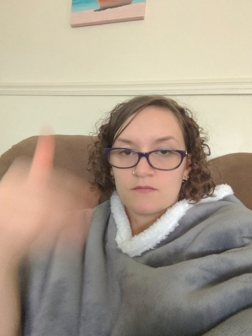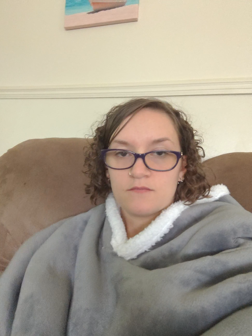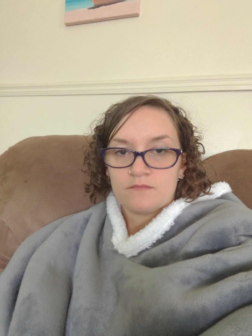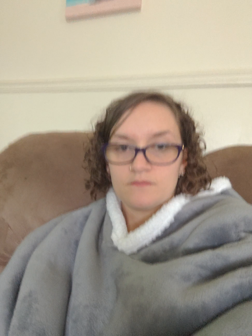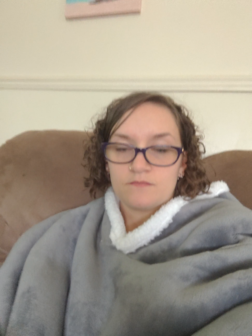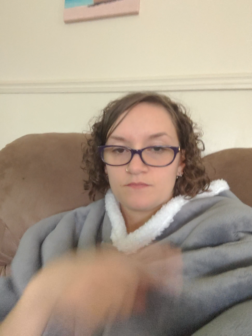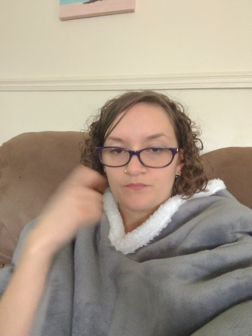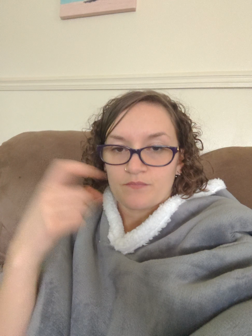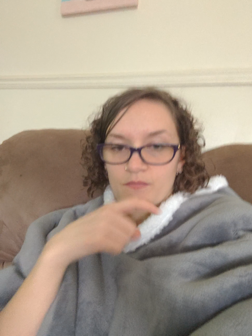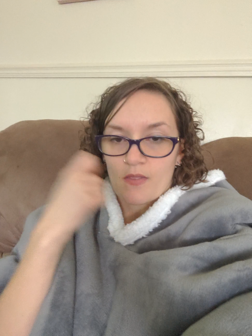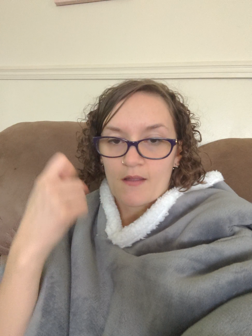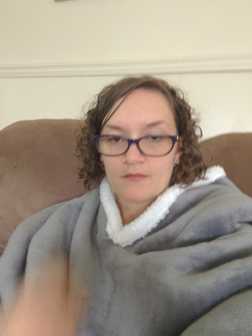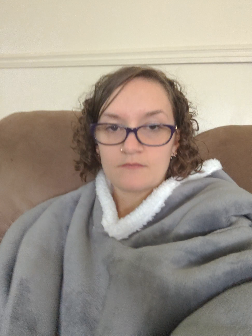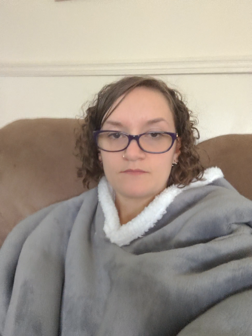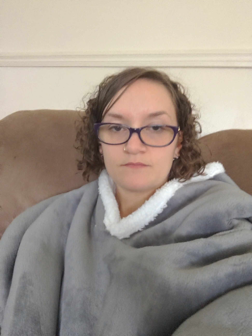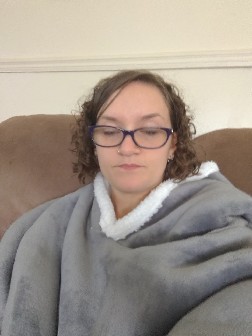dryer